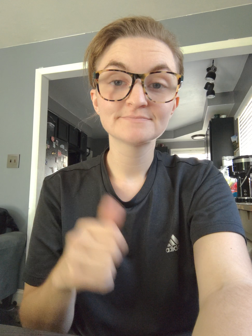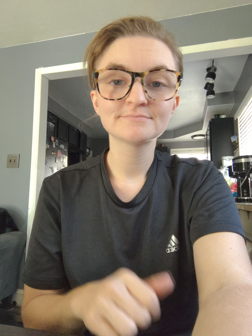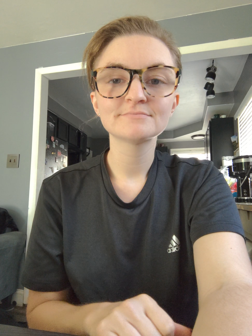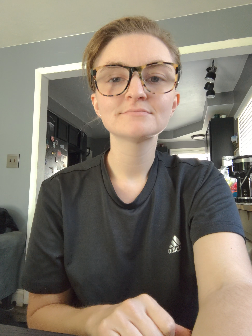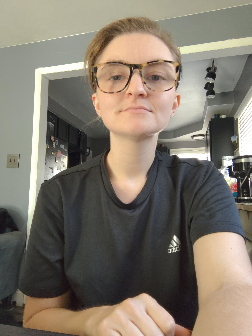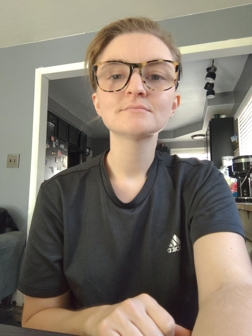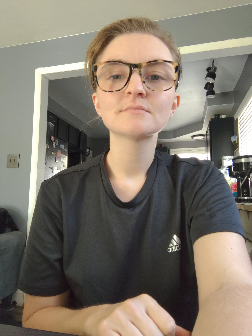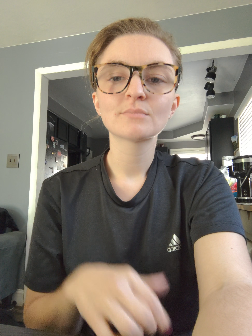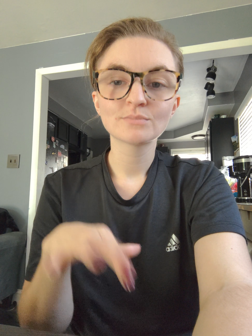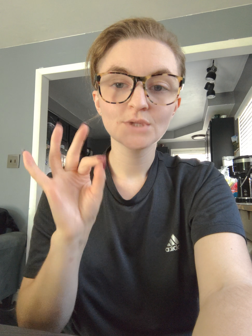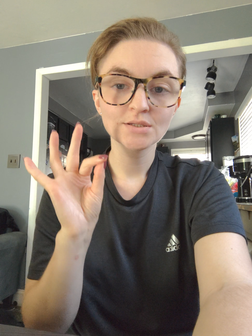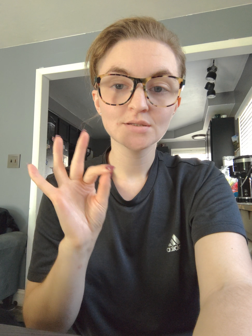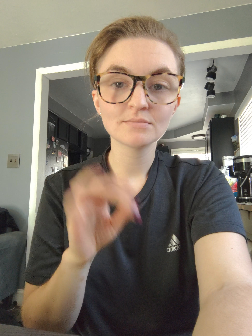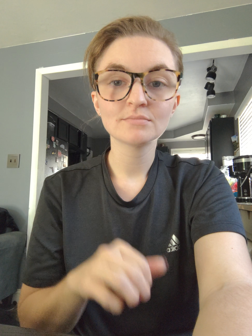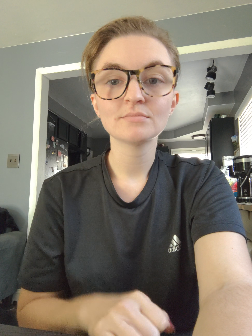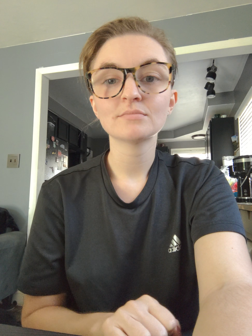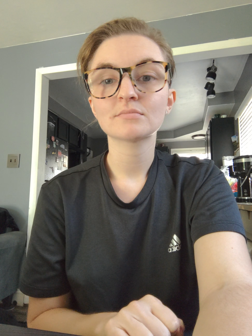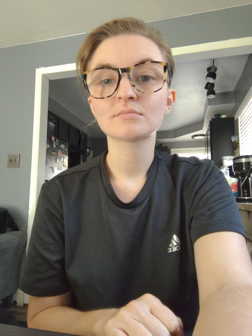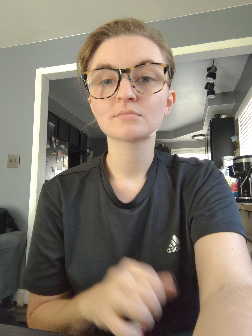pick